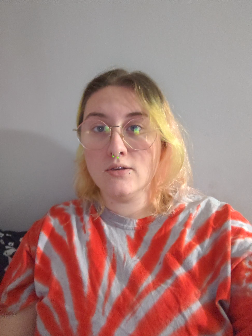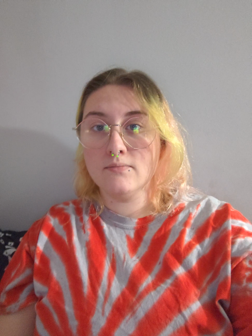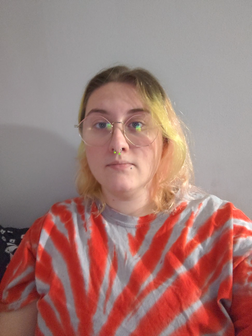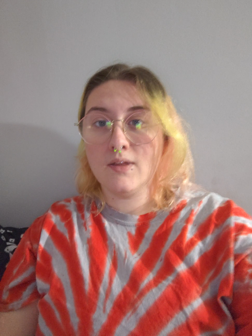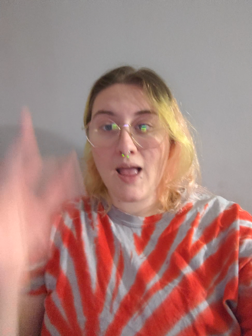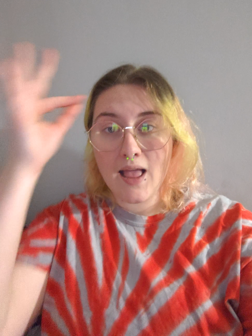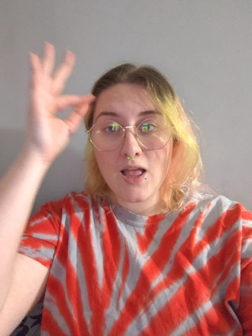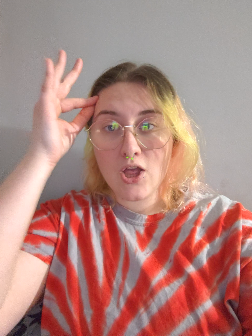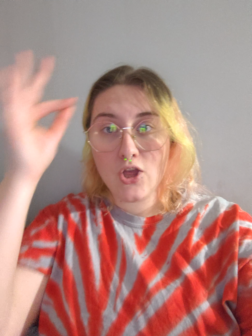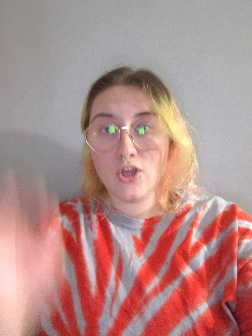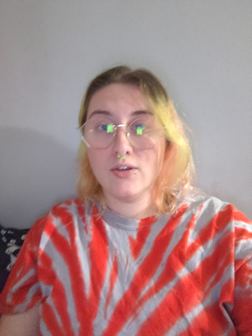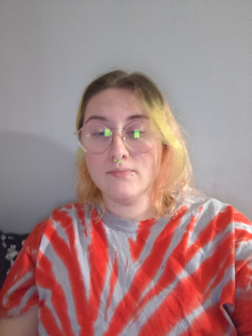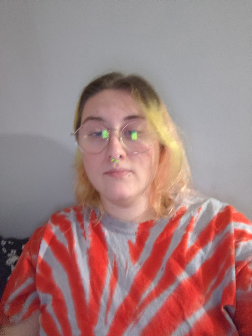hair